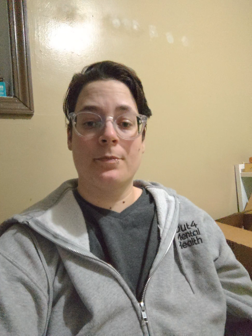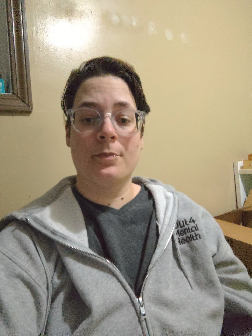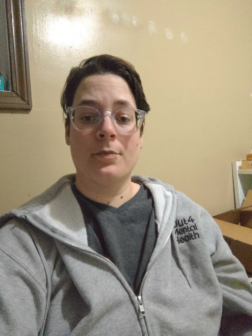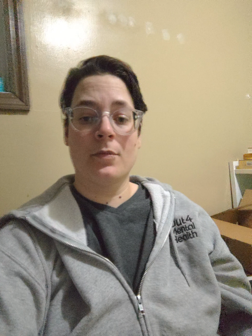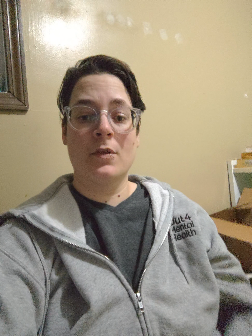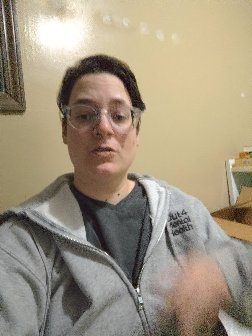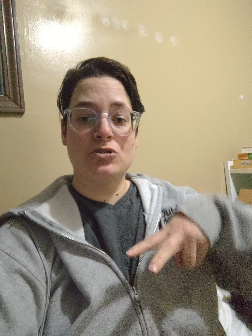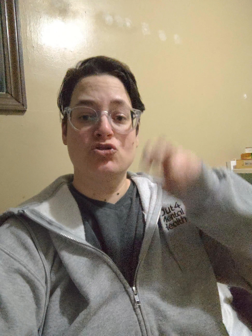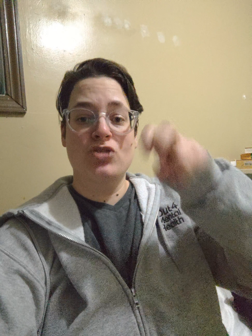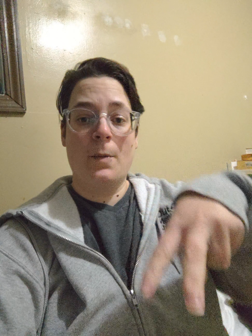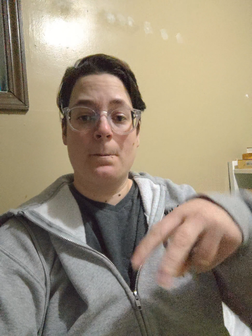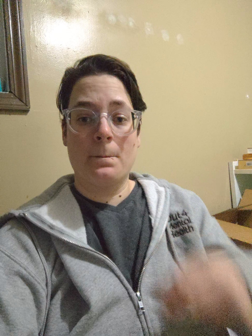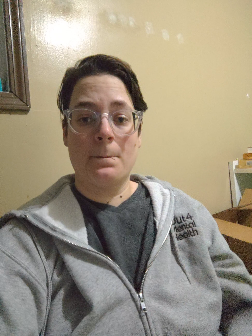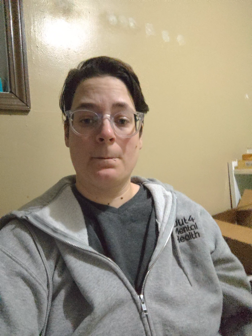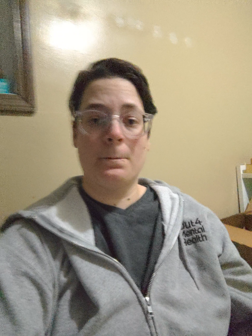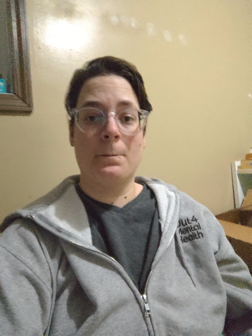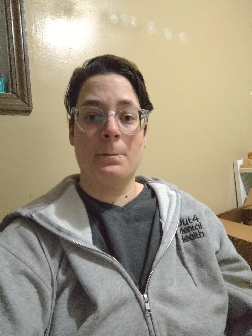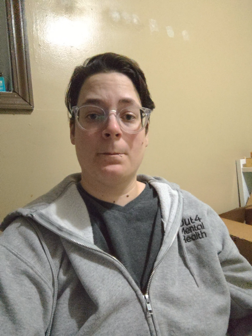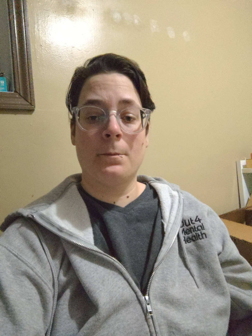jump